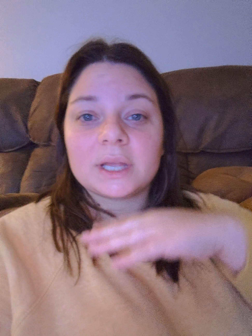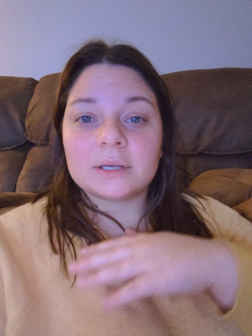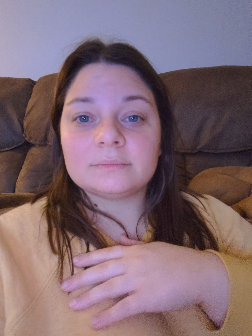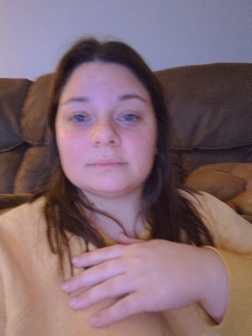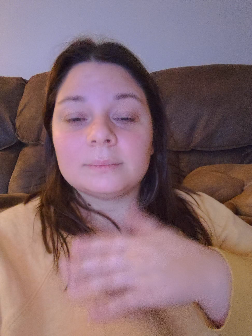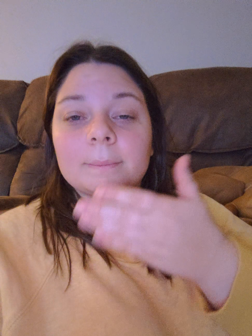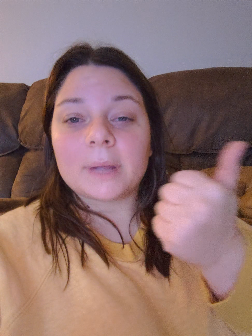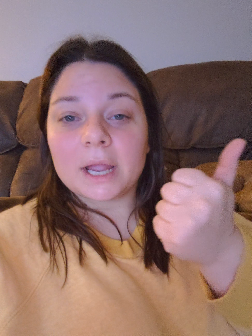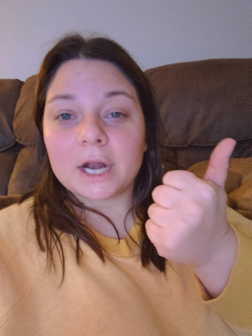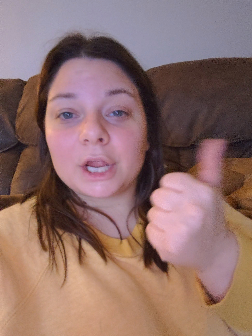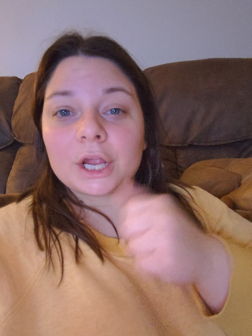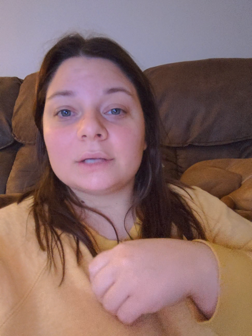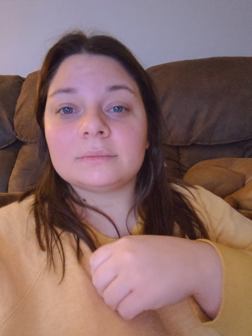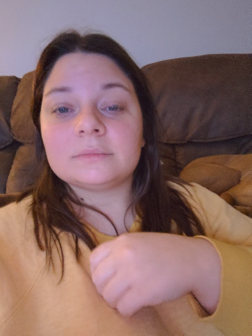better